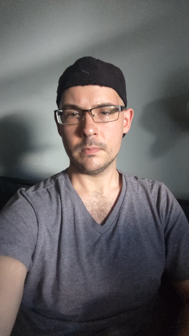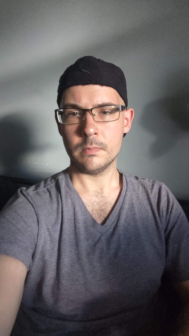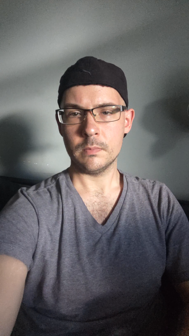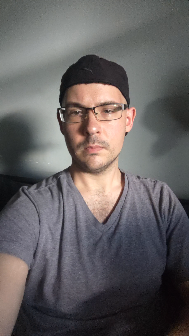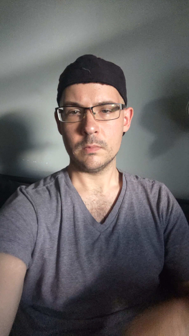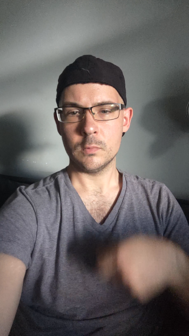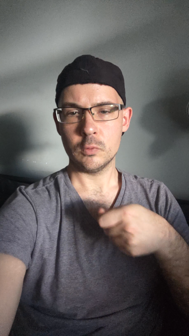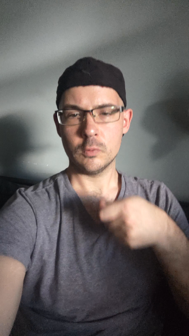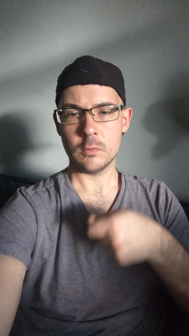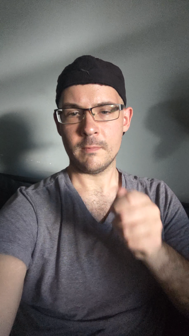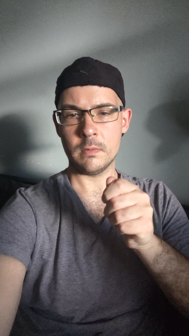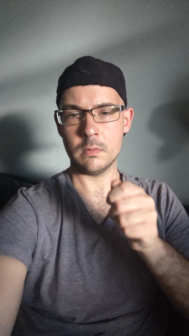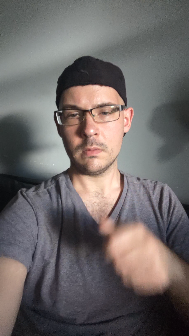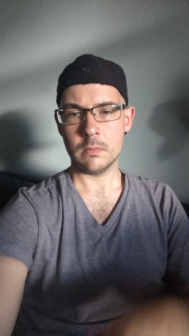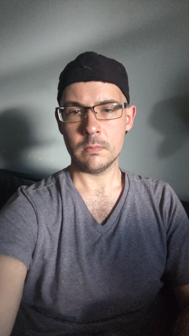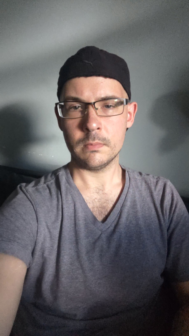shovel